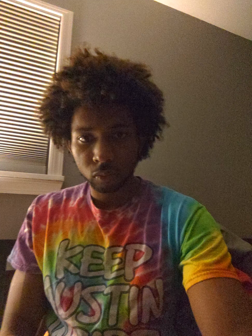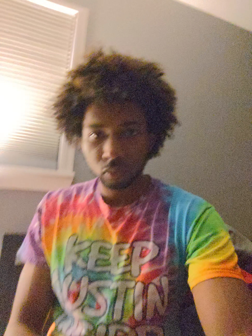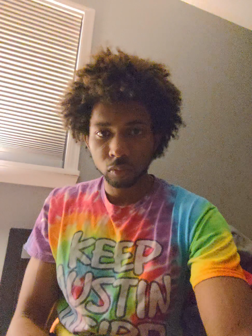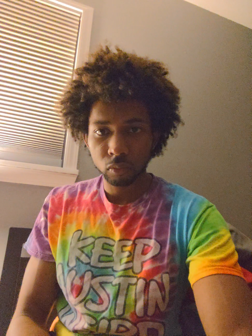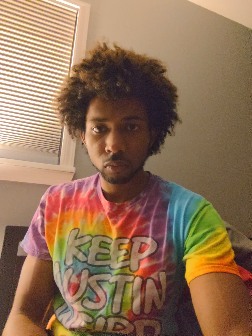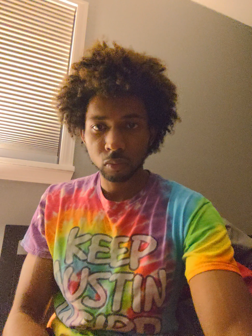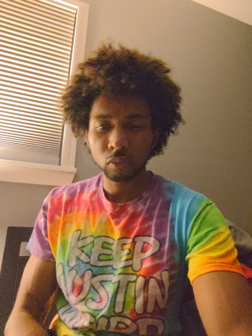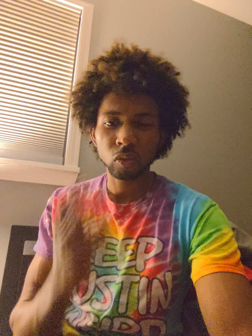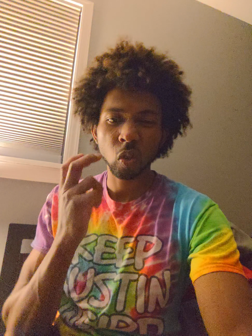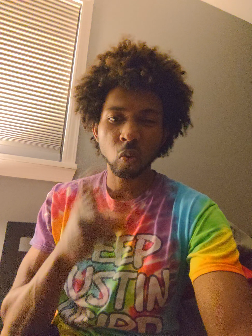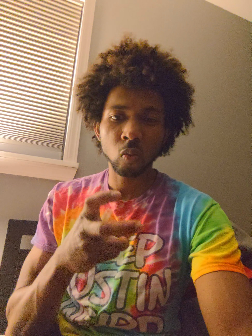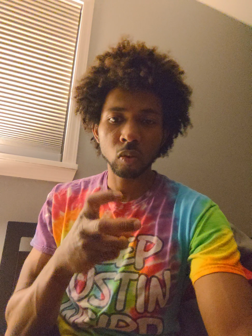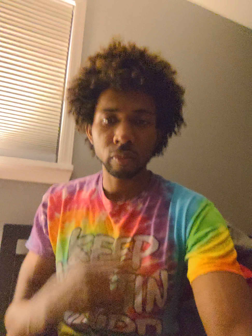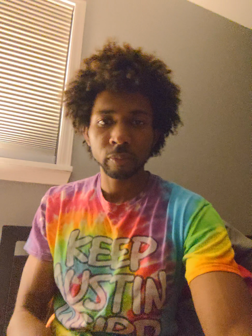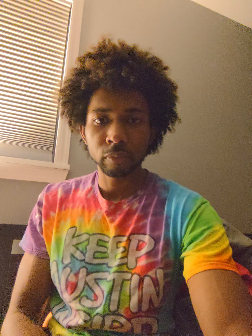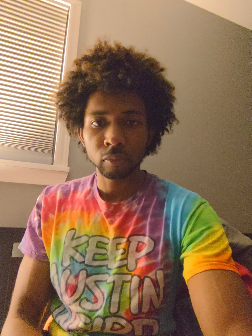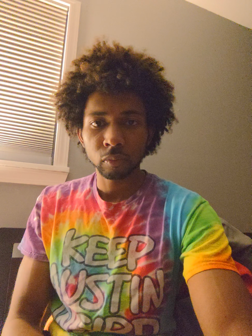hard